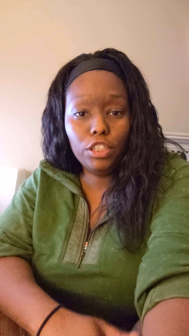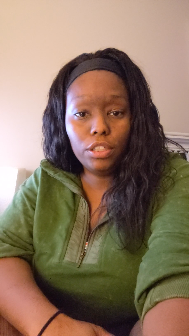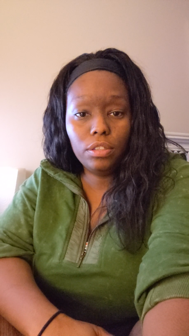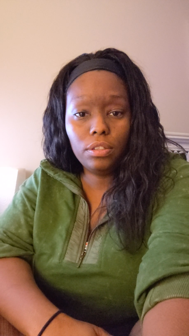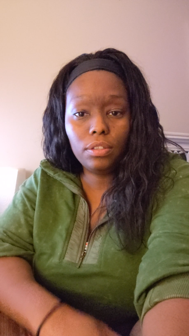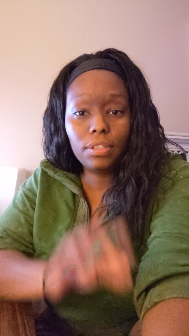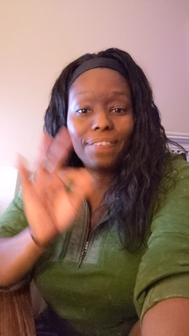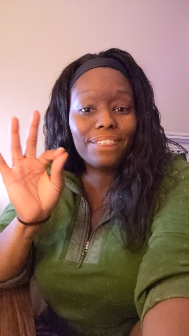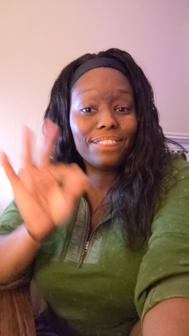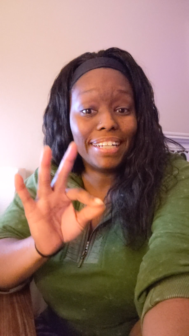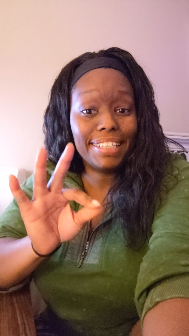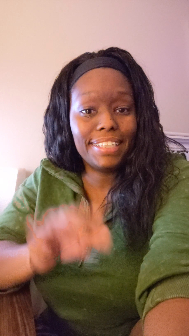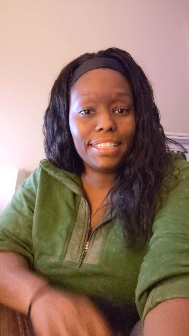fit